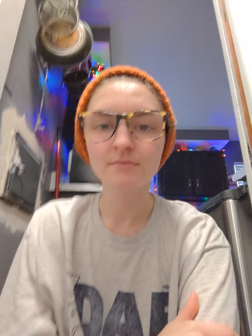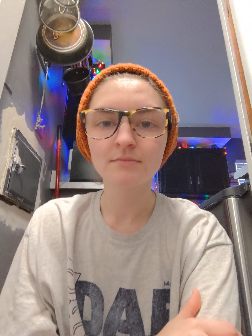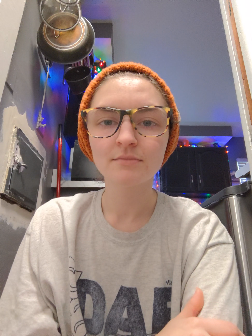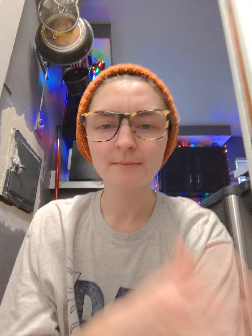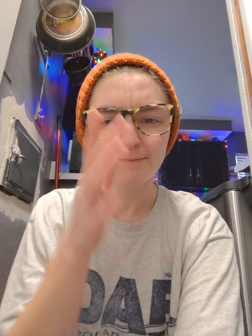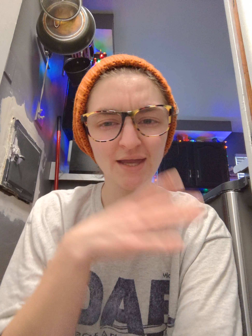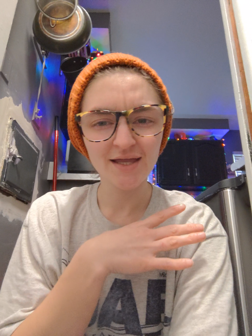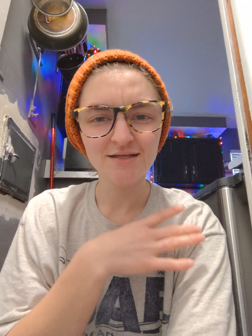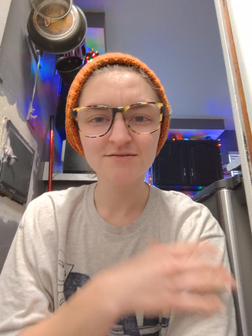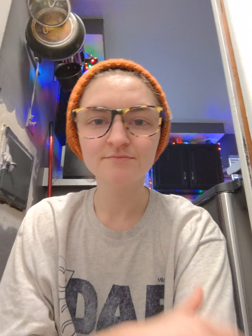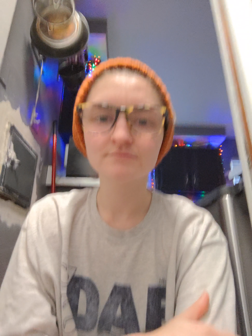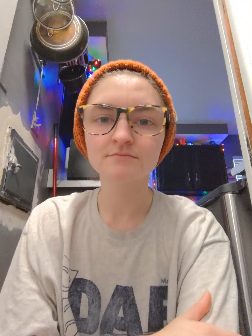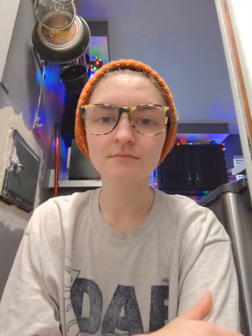man